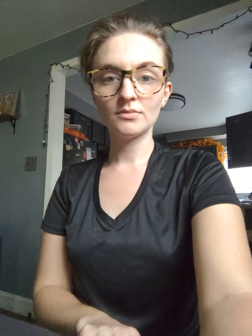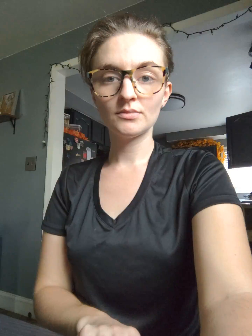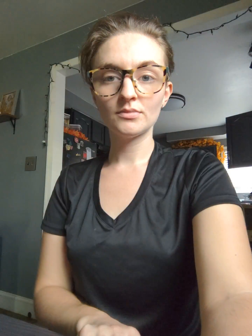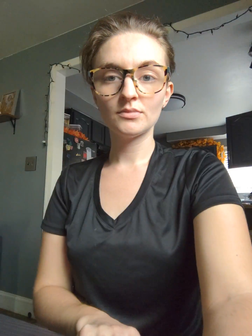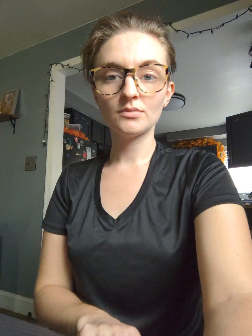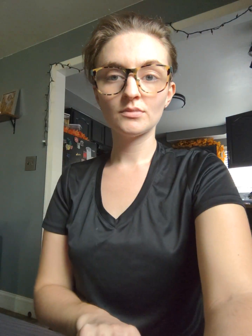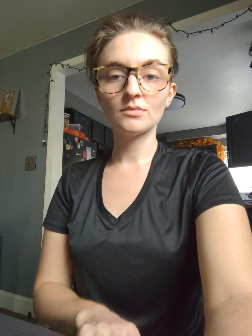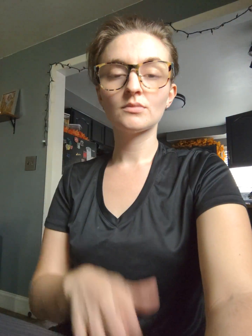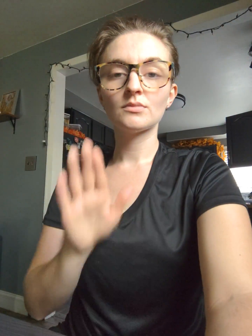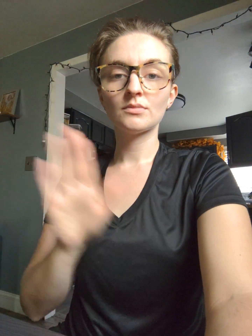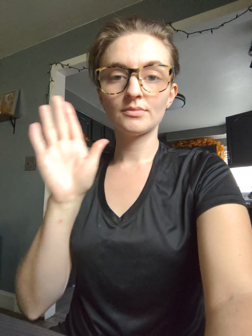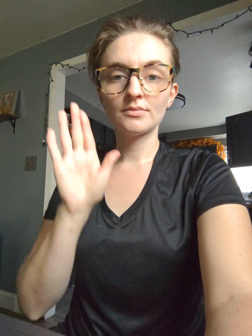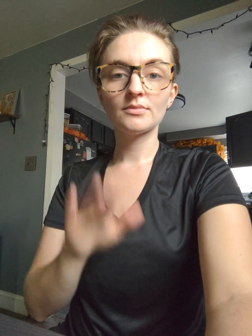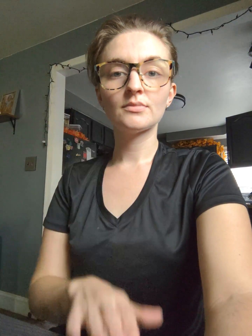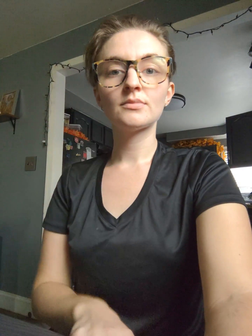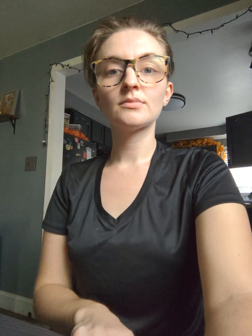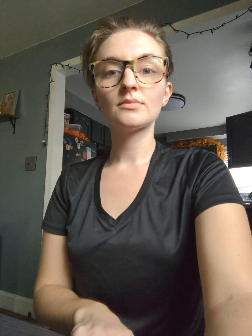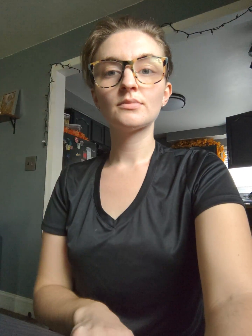push